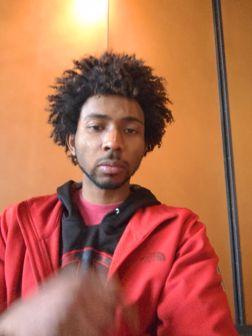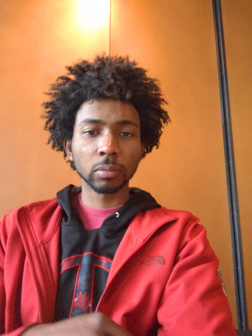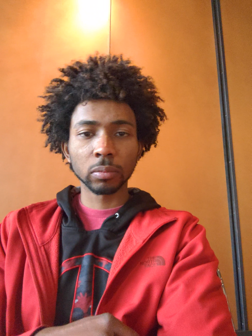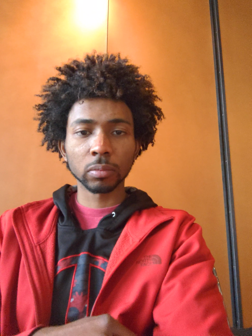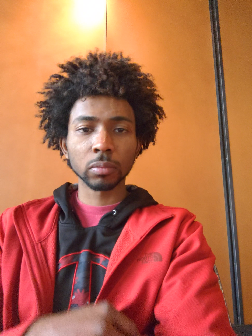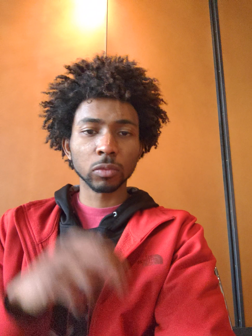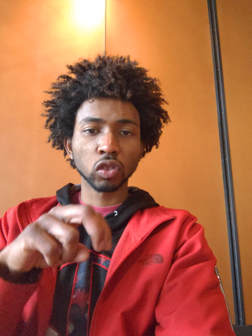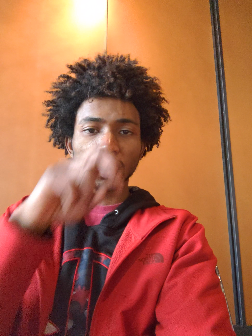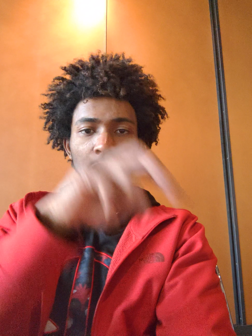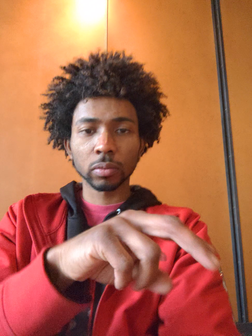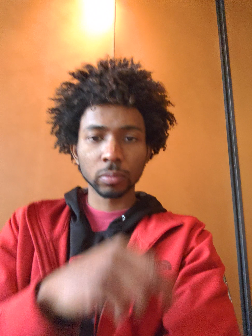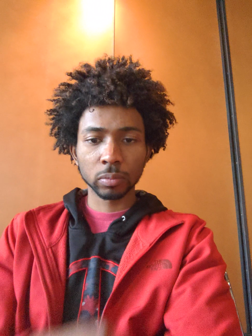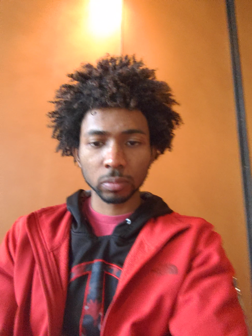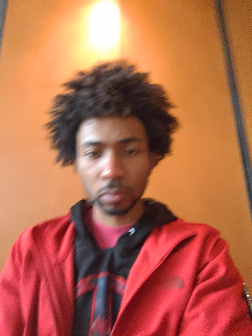jump